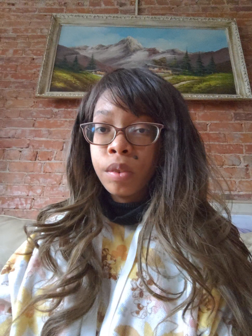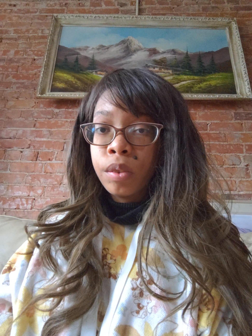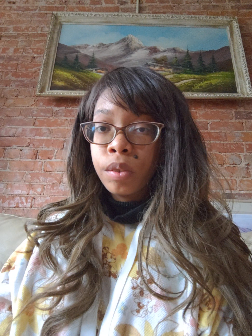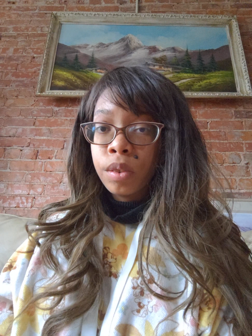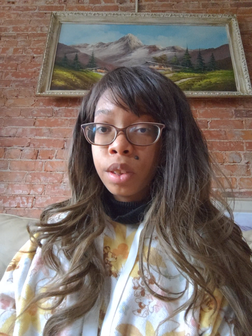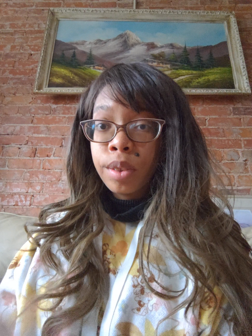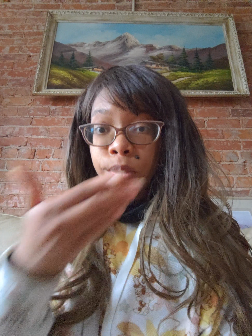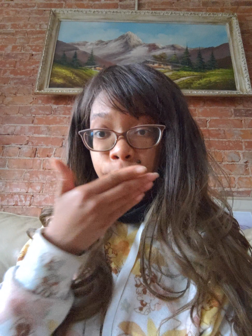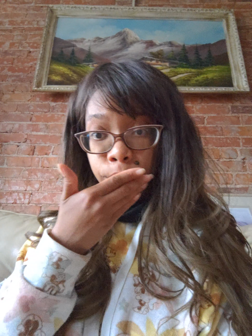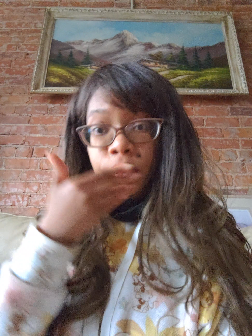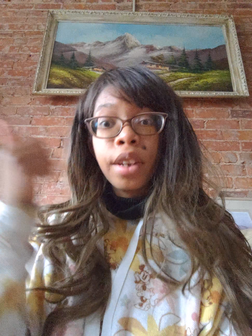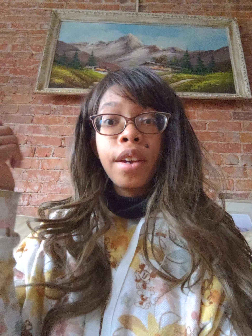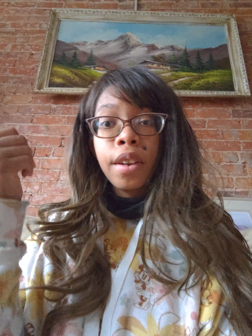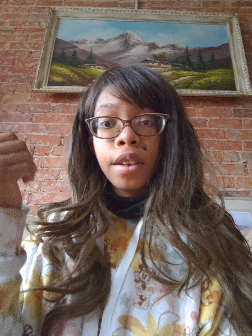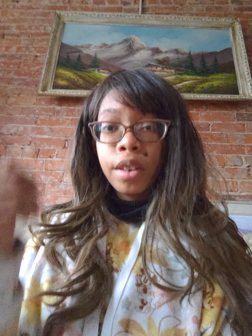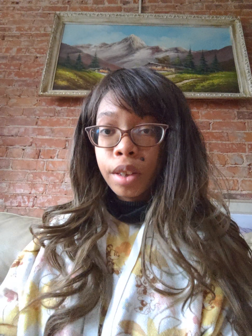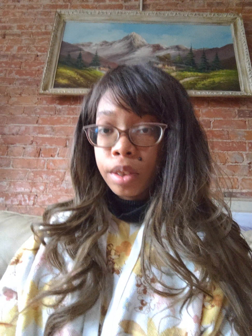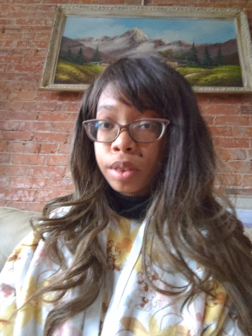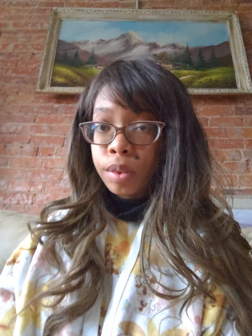better